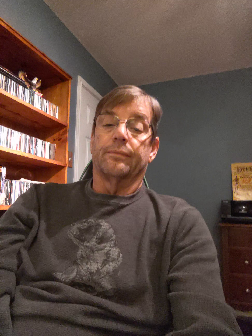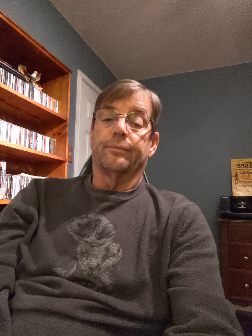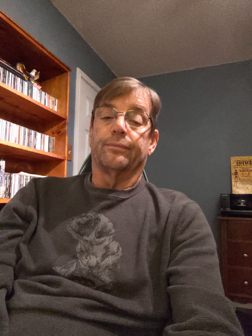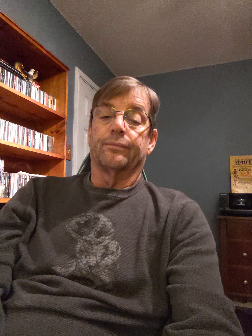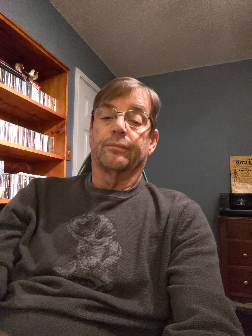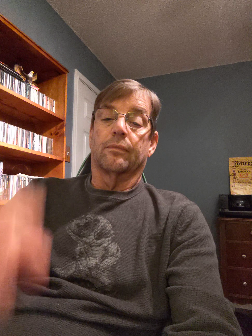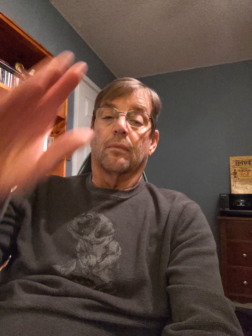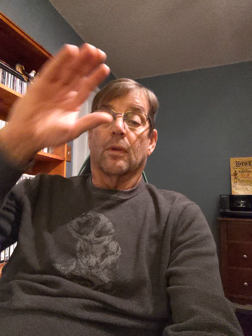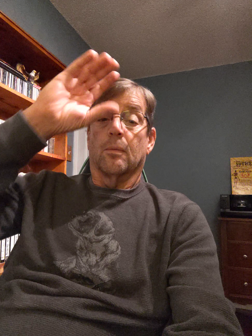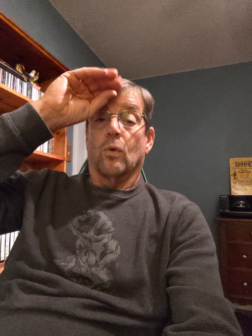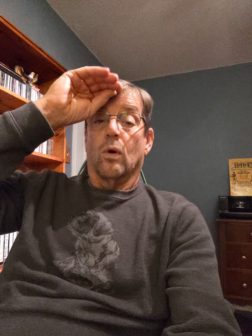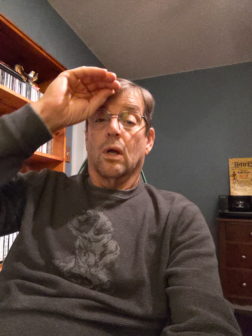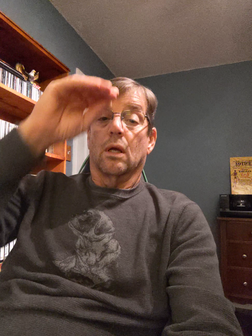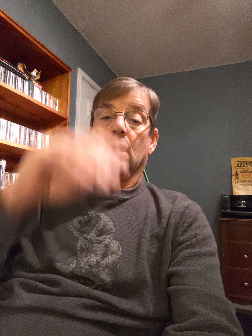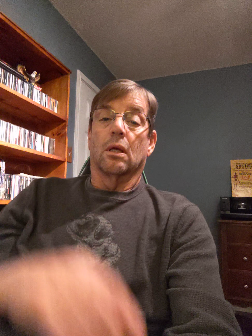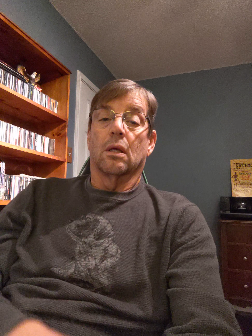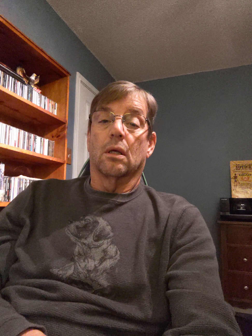boy